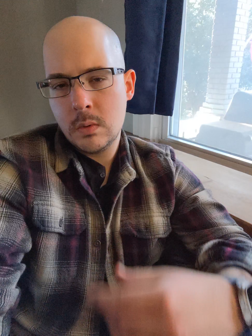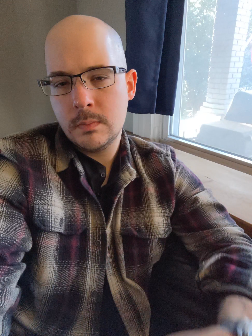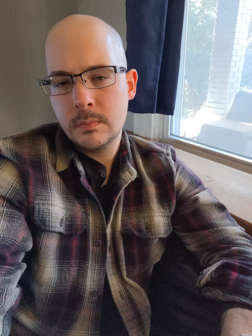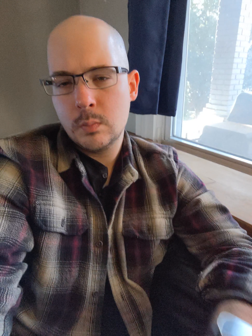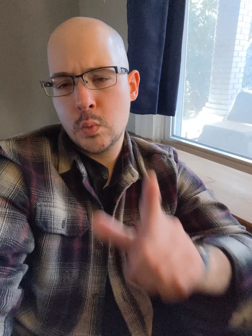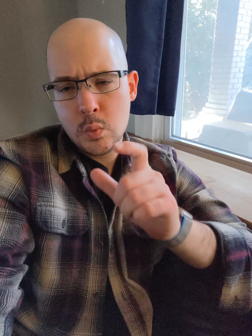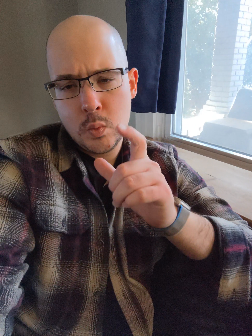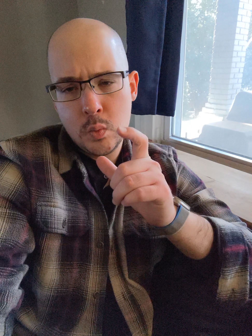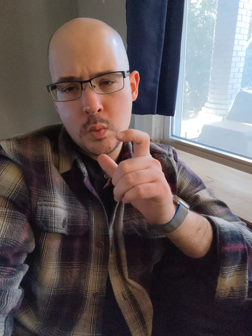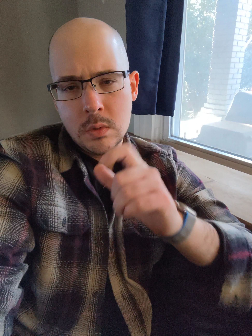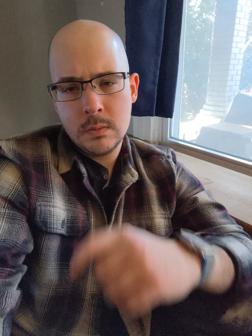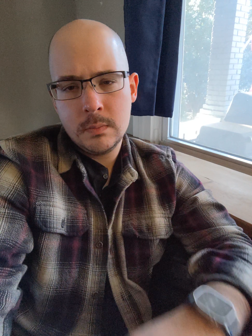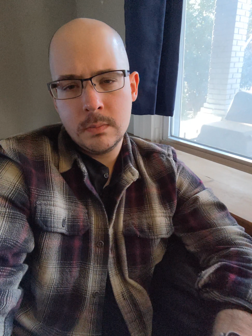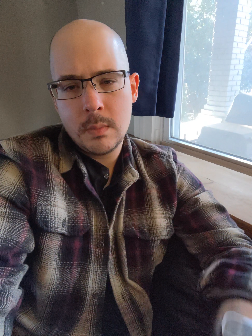who